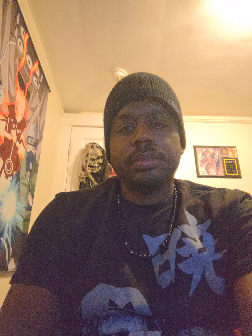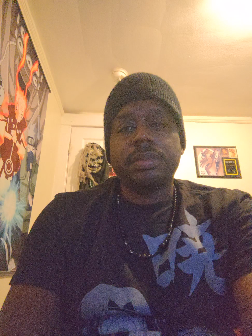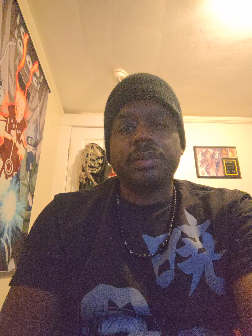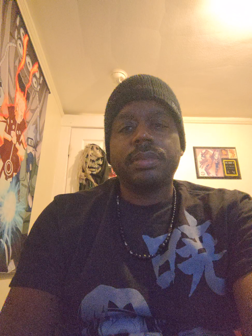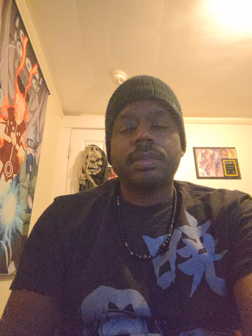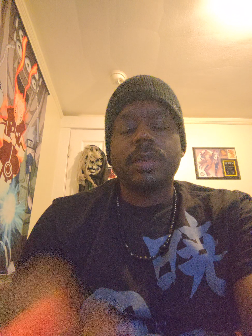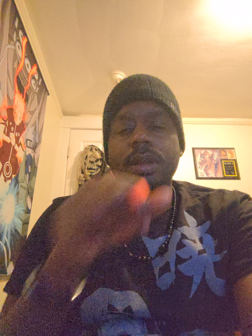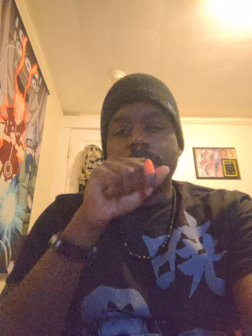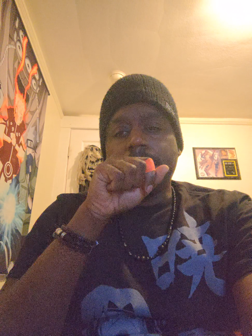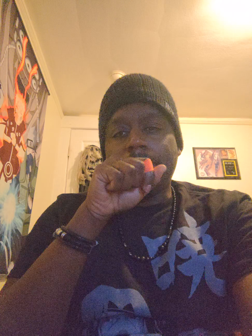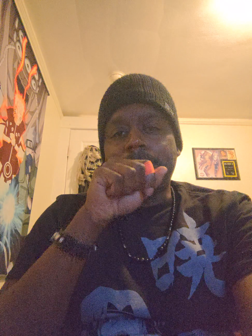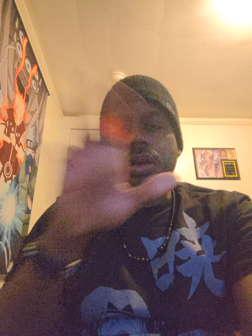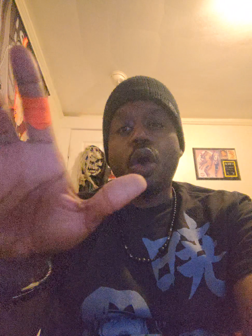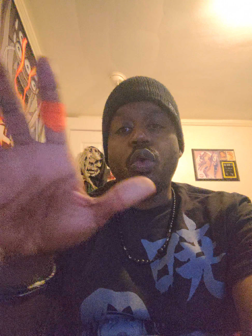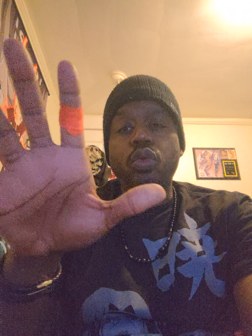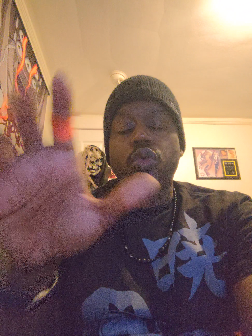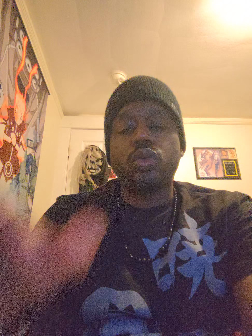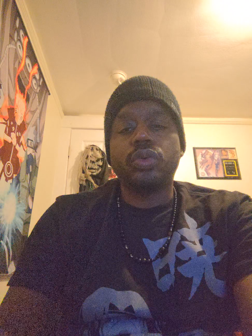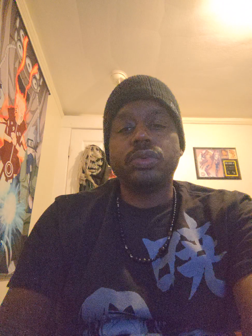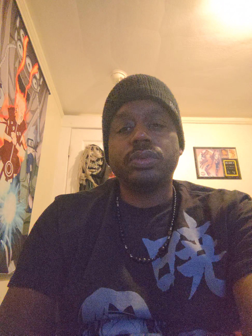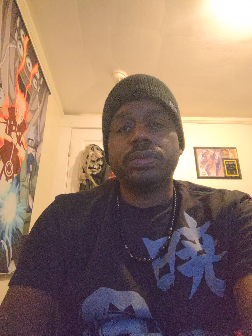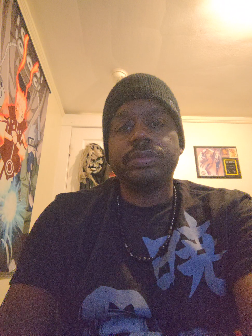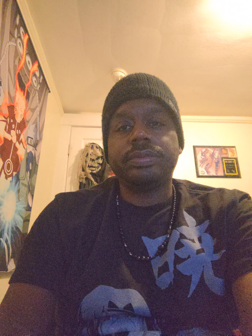blow